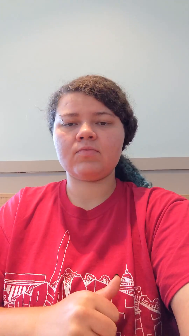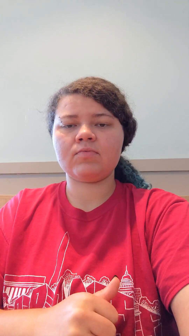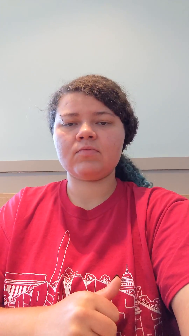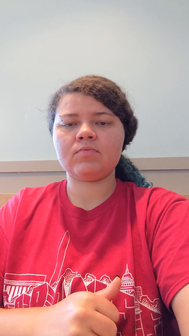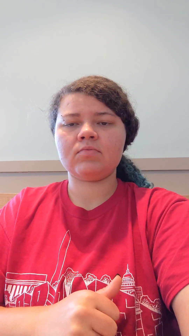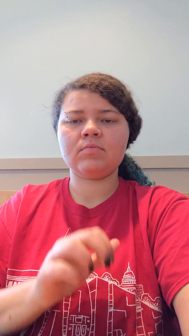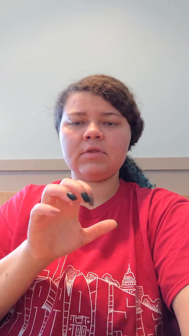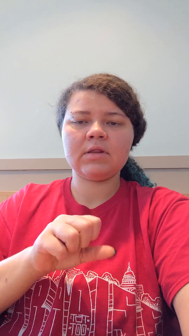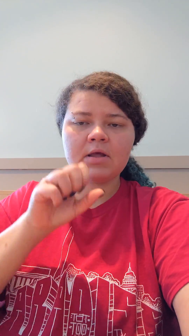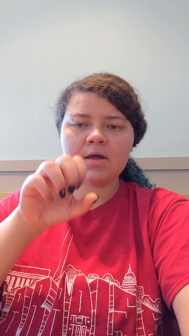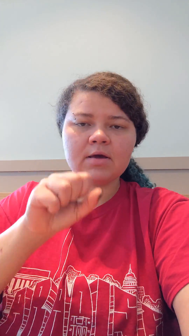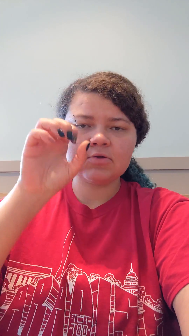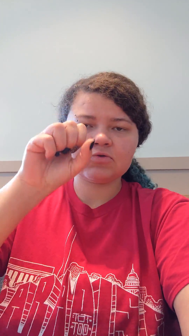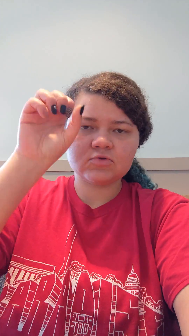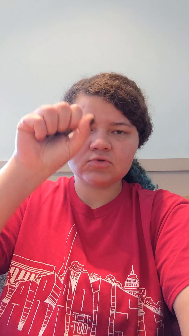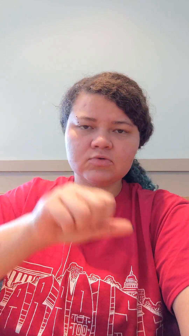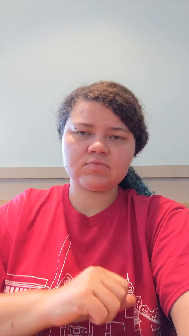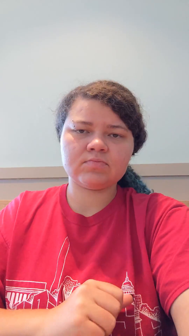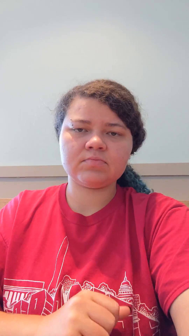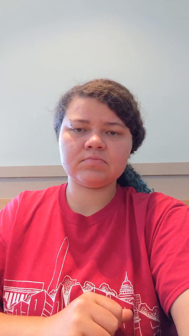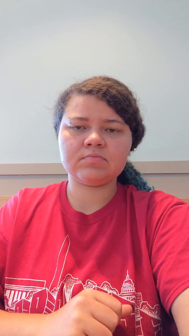ladder